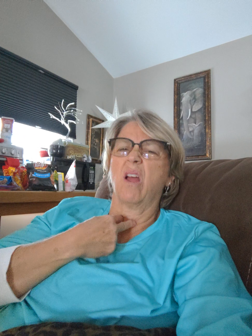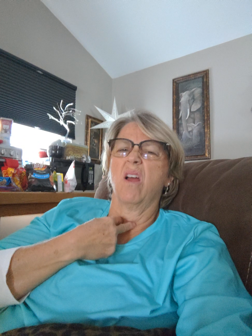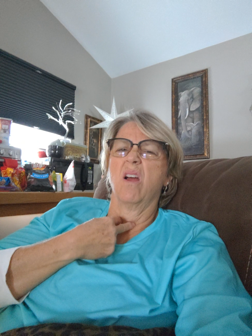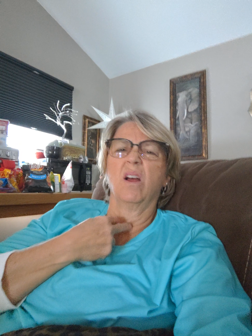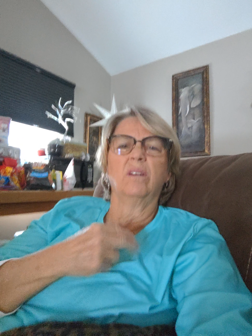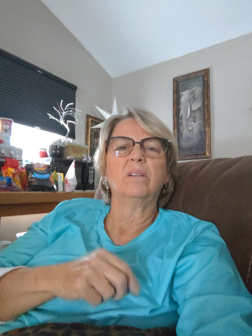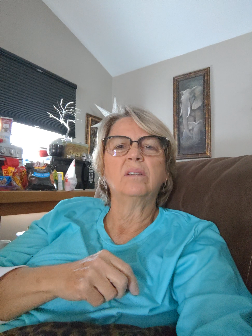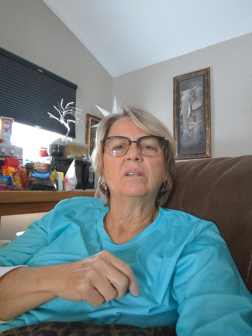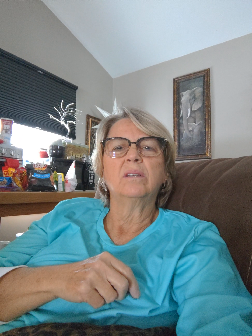stuck